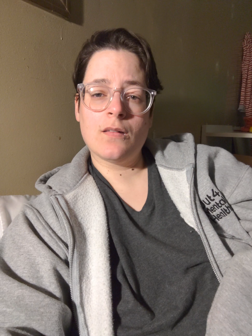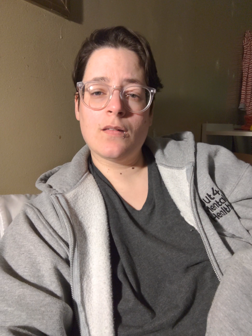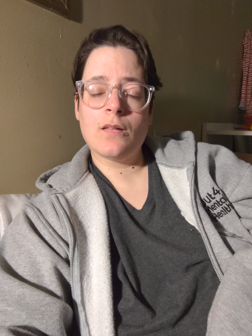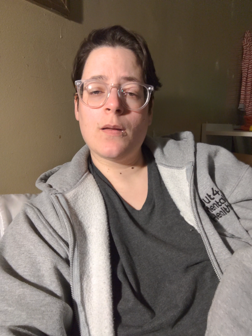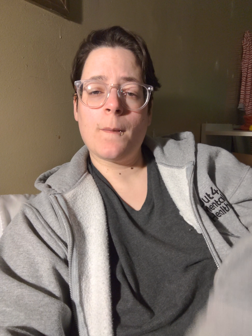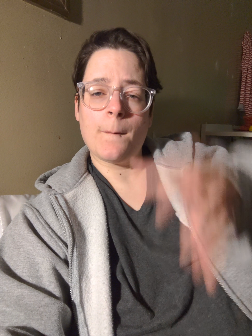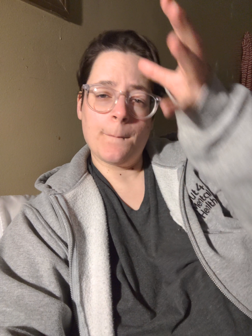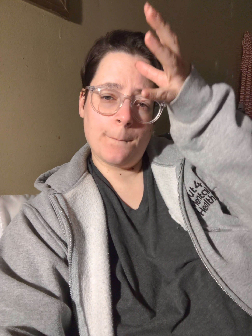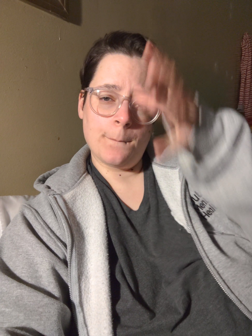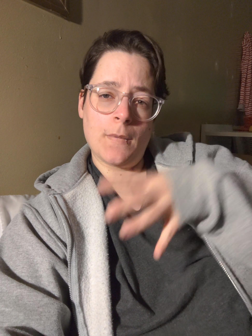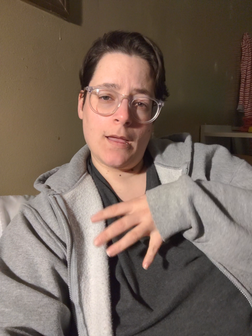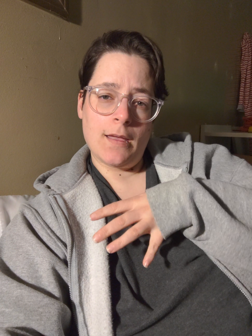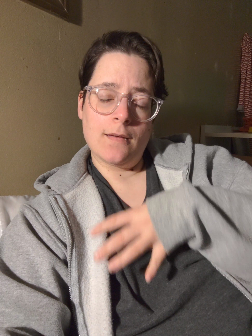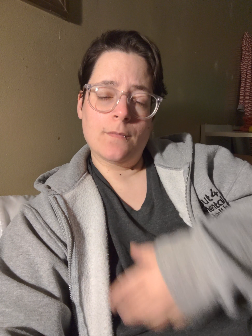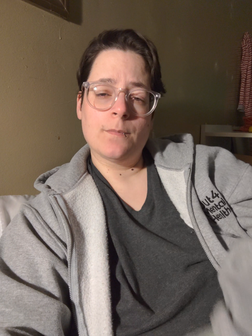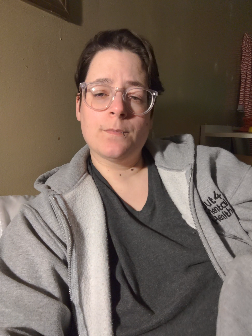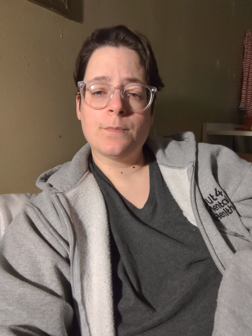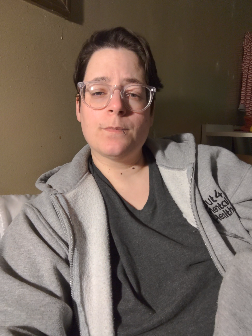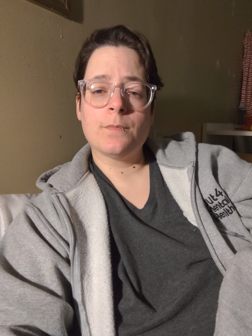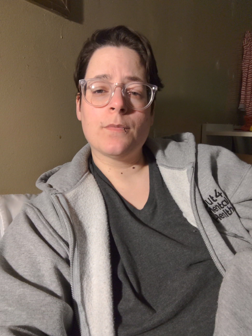man